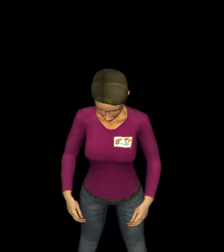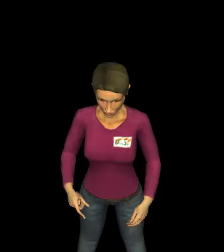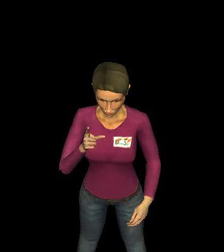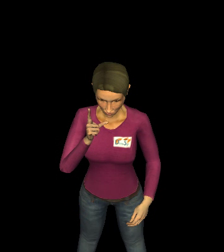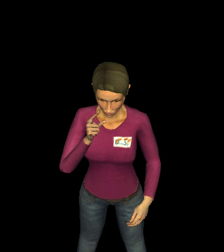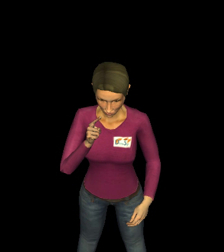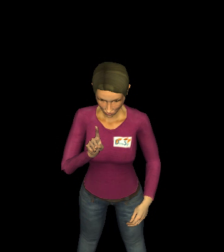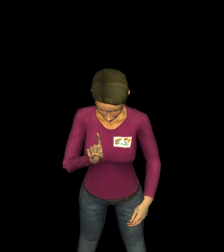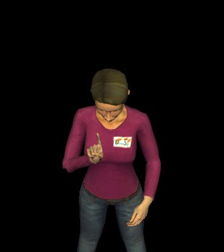والدين